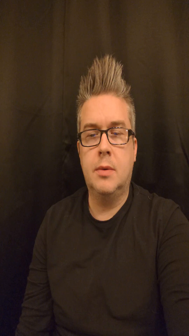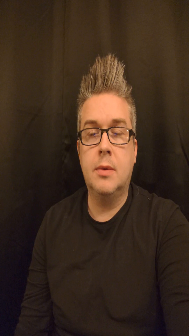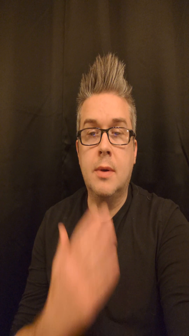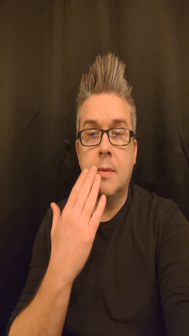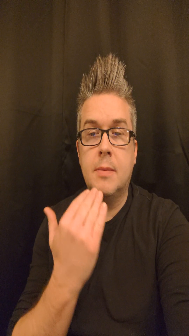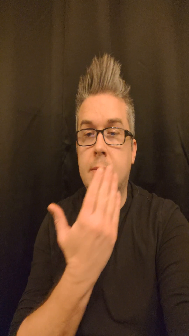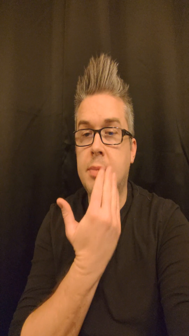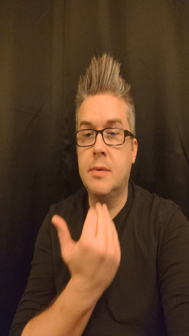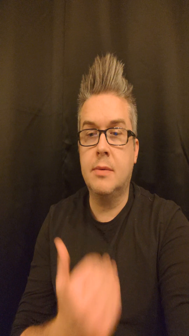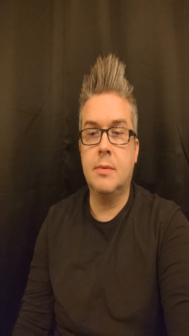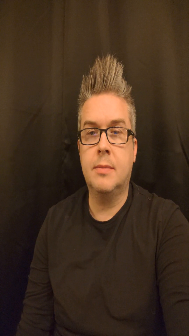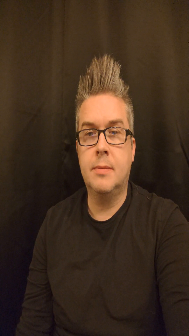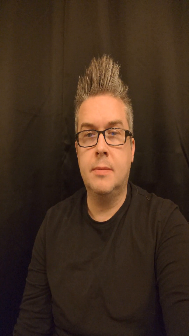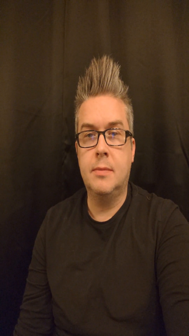napkin